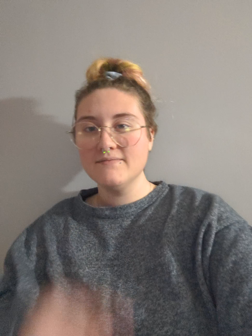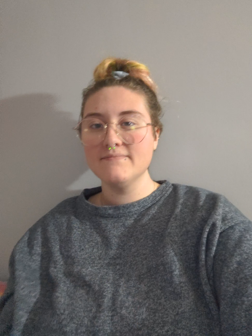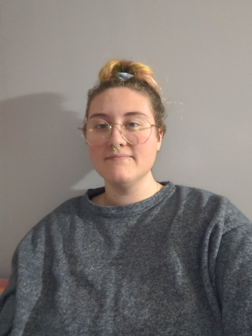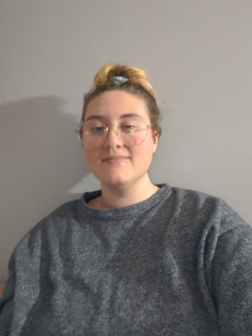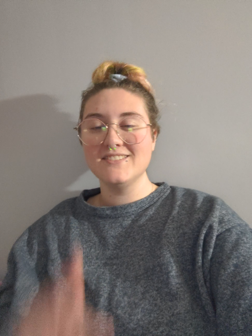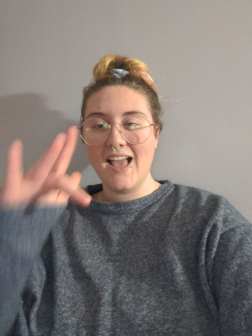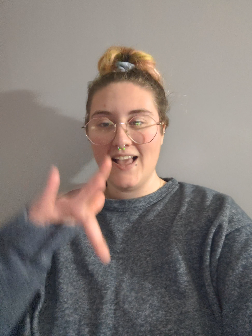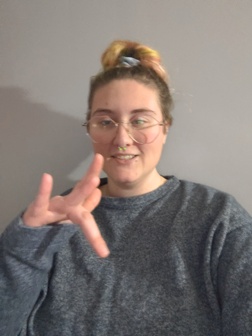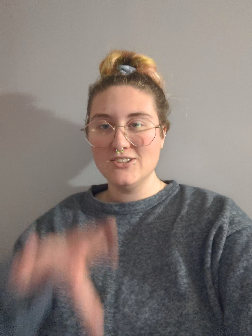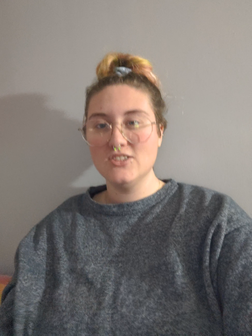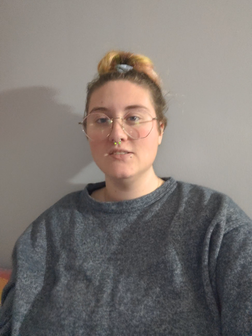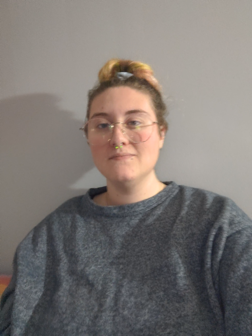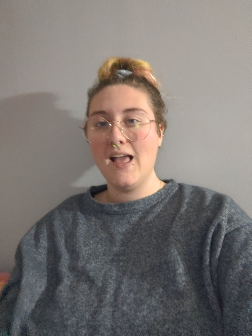touch